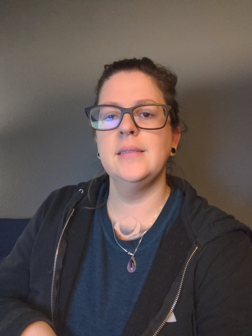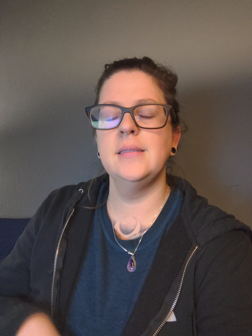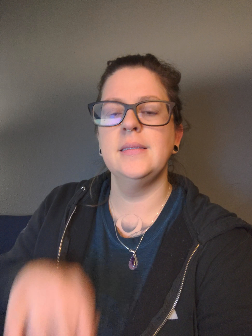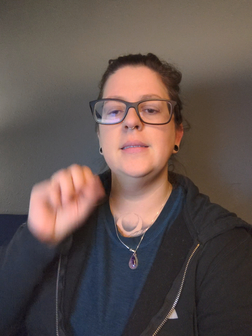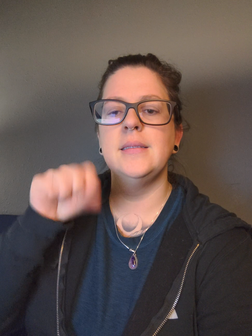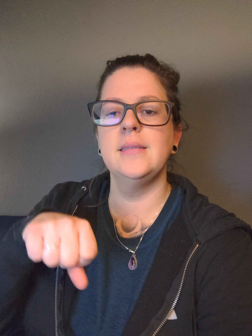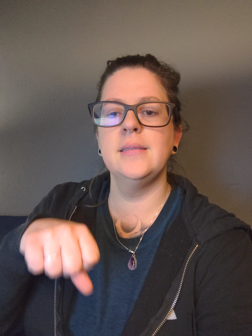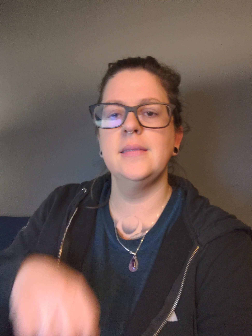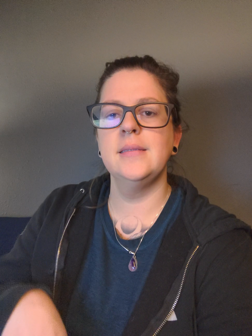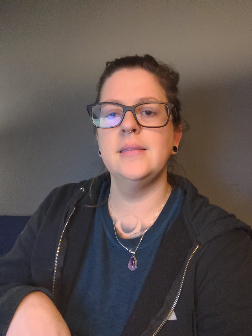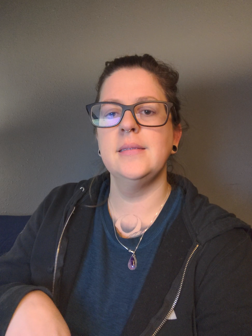yes